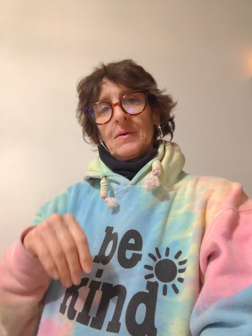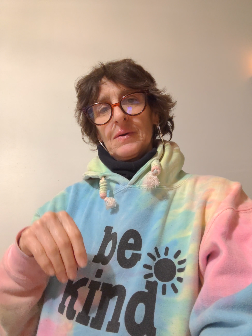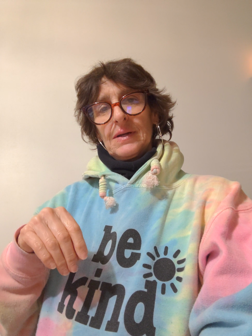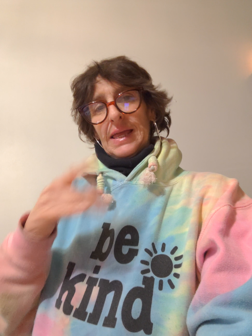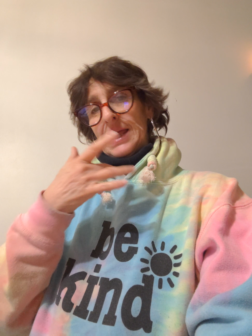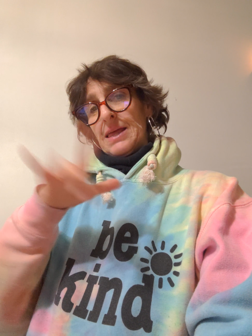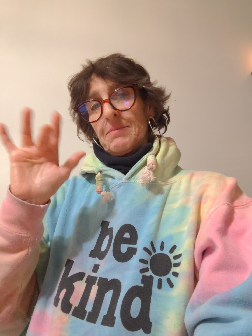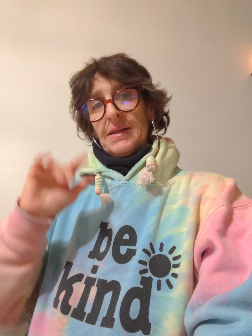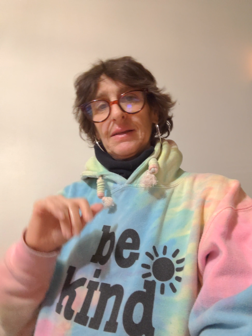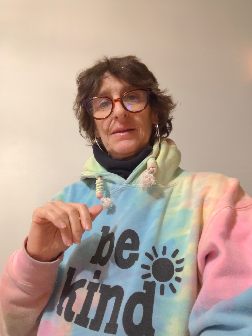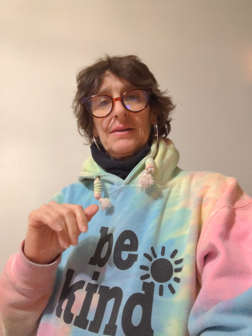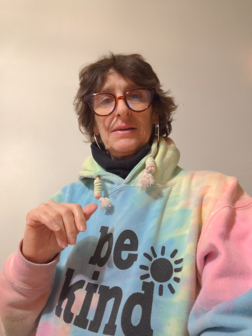empty